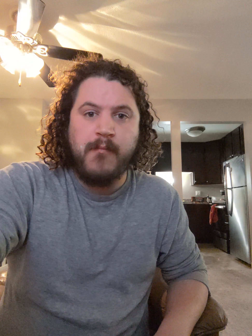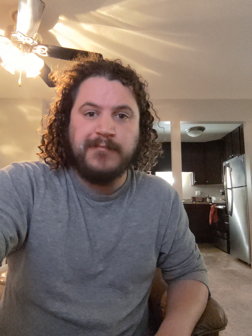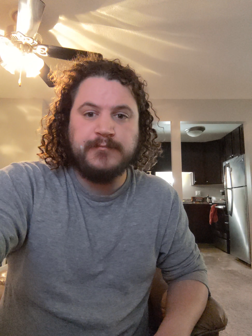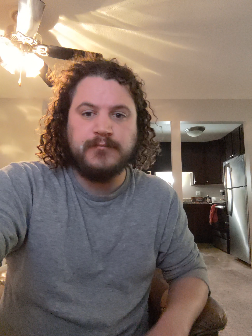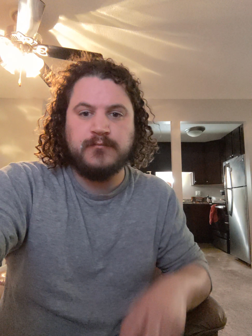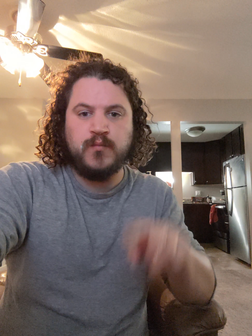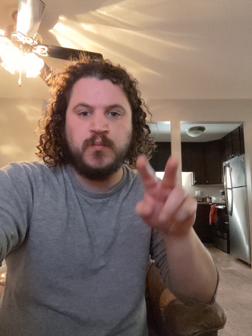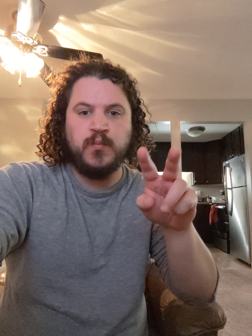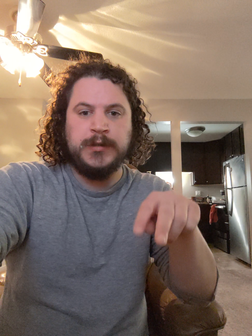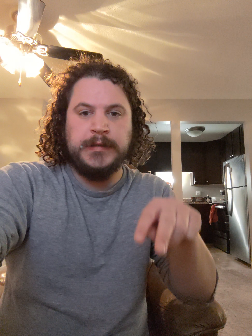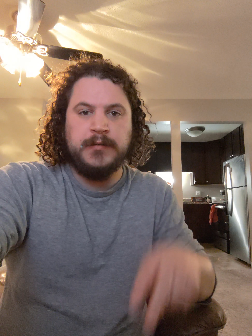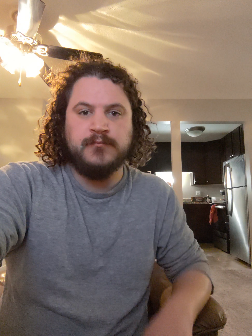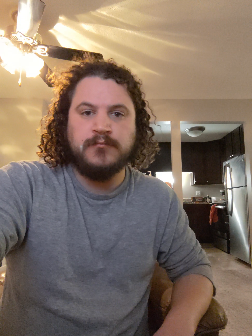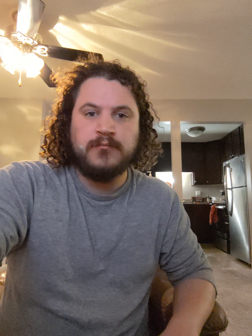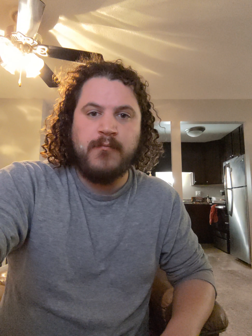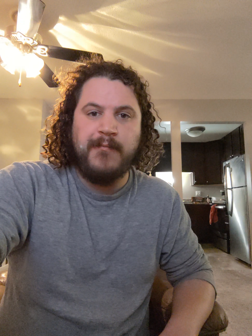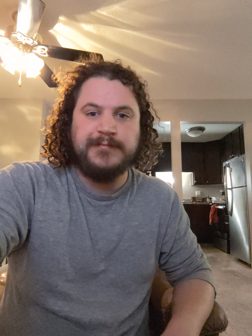read